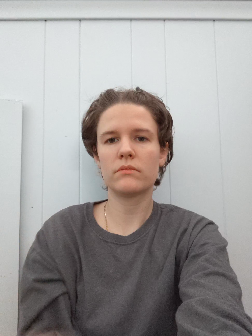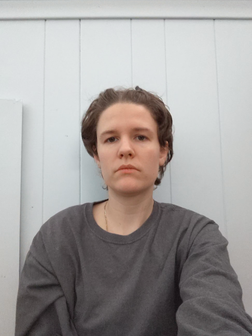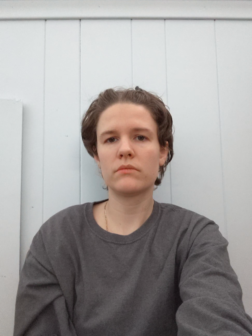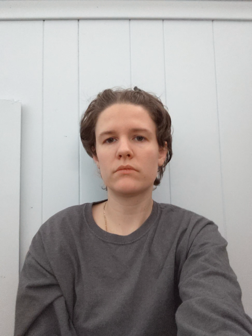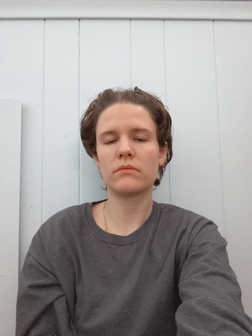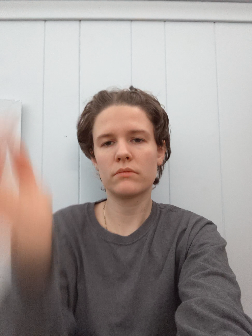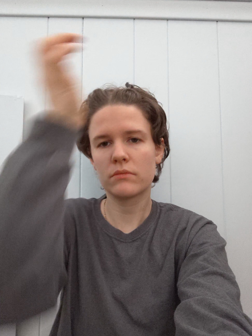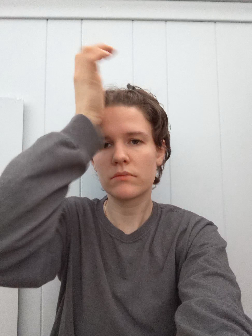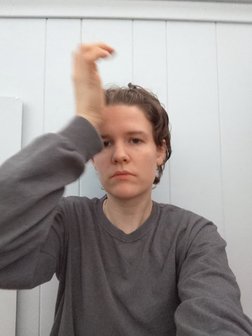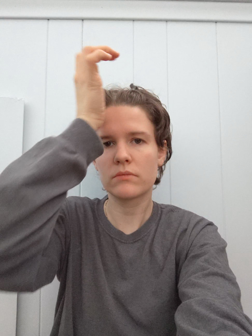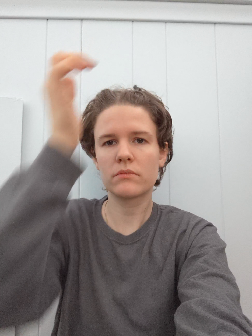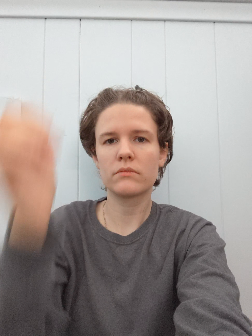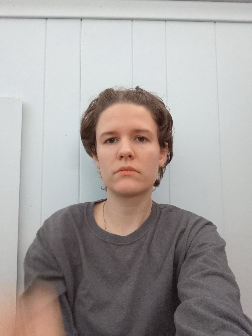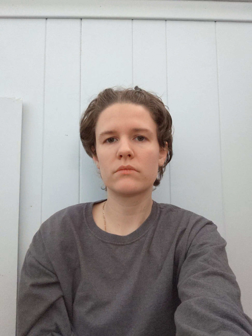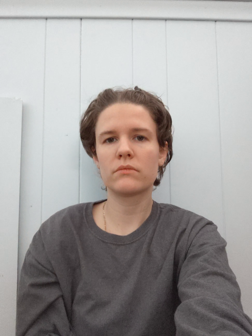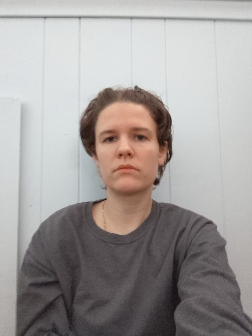garbage